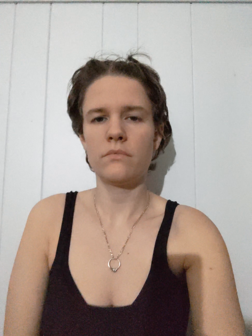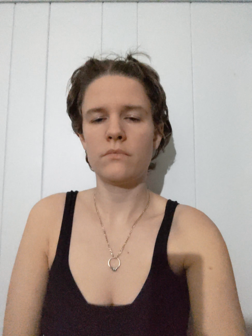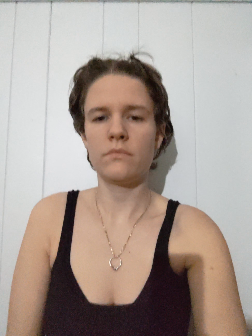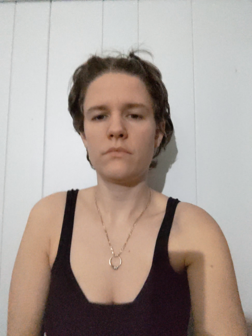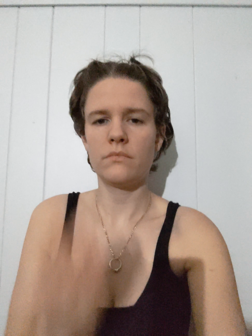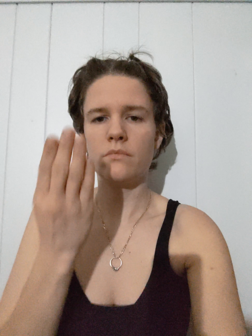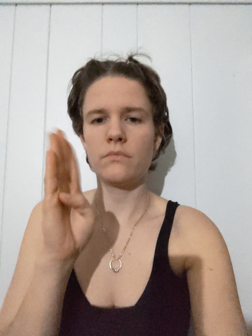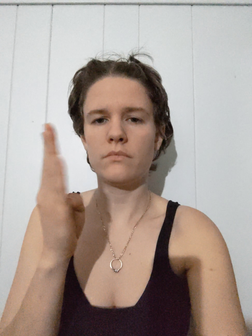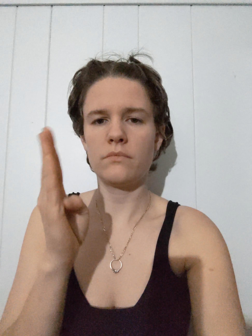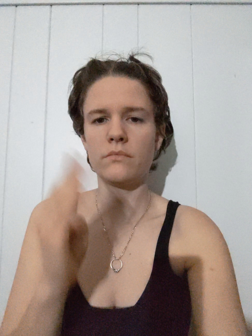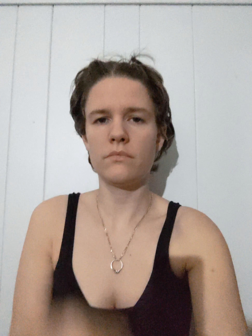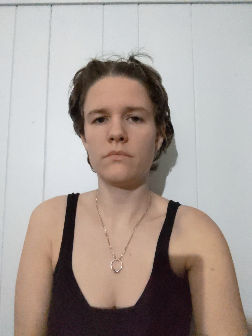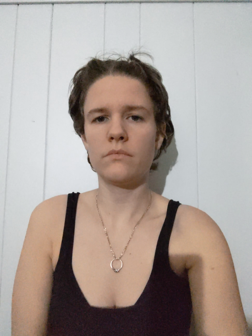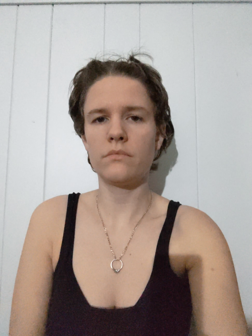blue